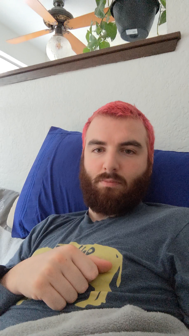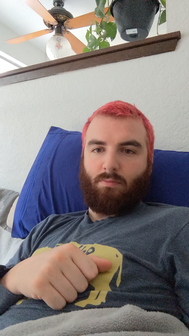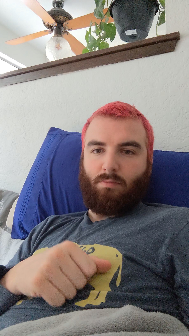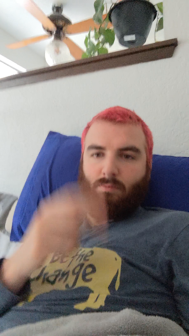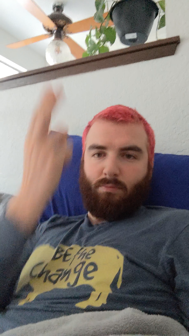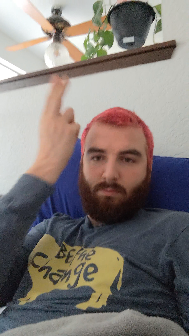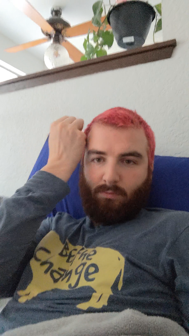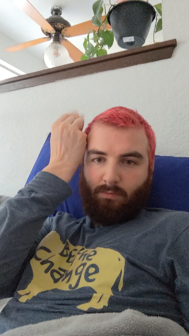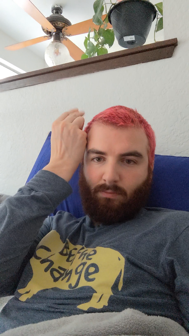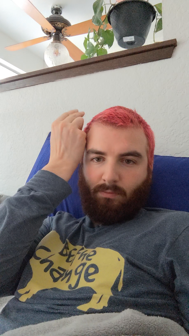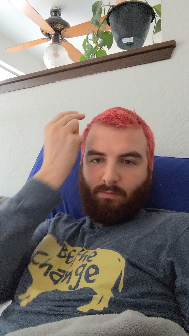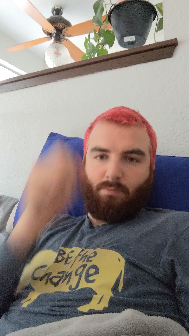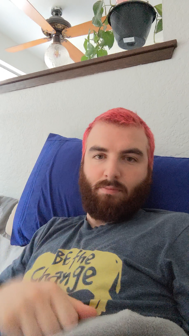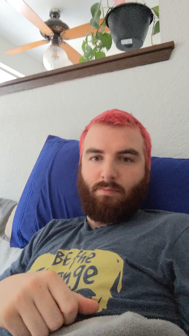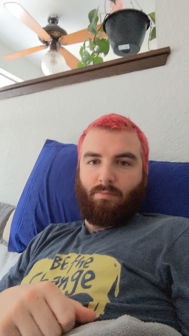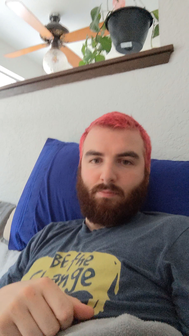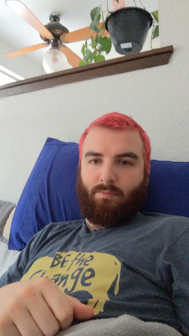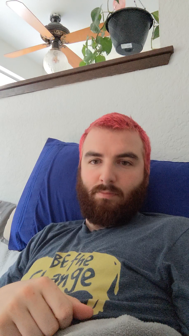rabbit